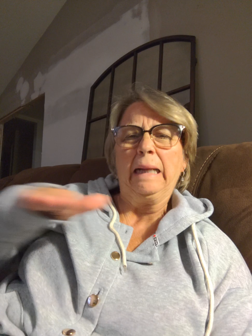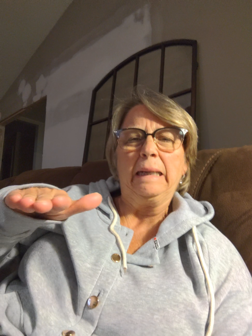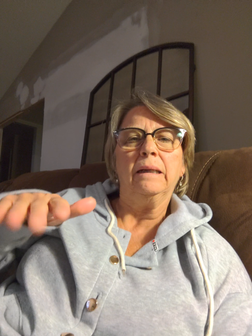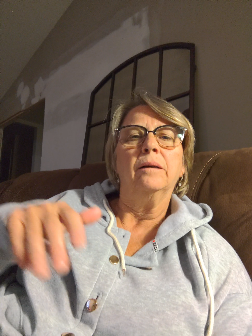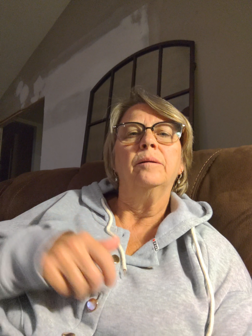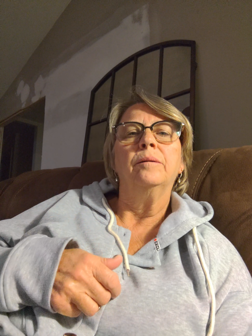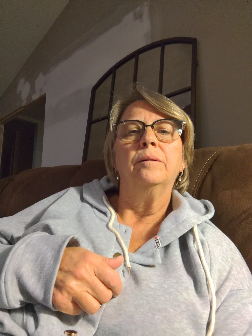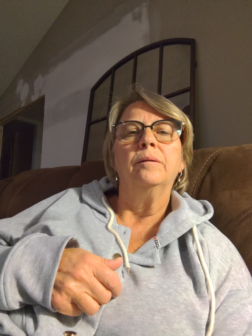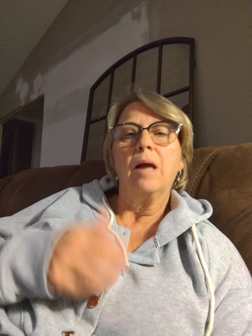clean